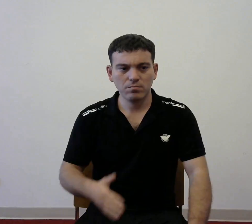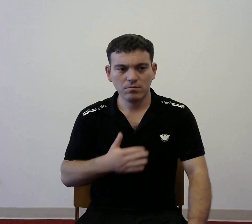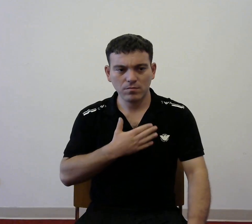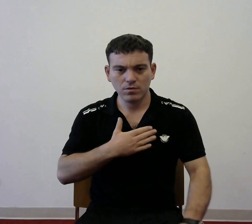mən